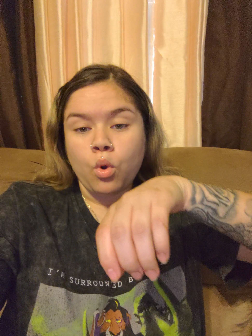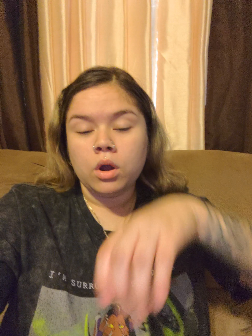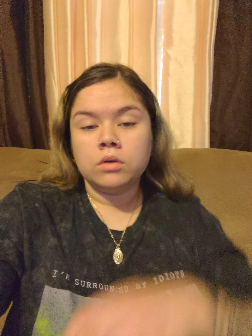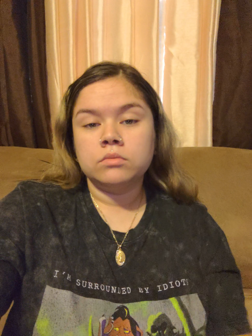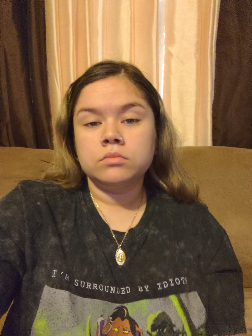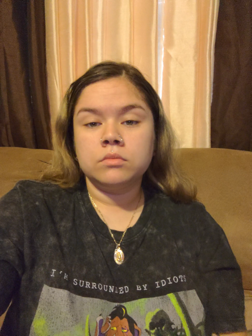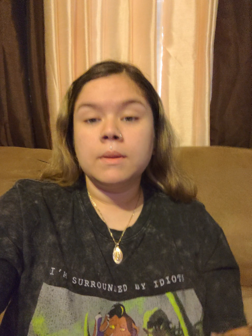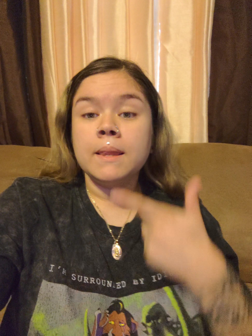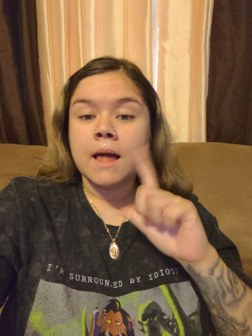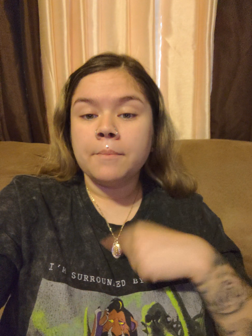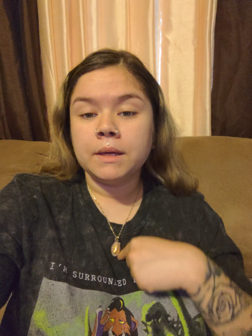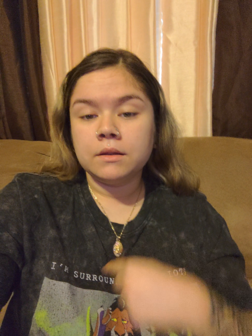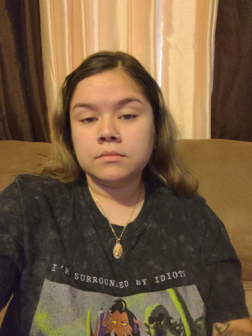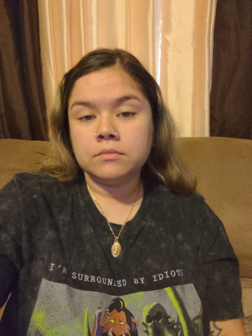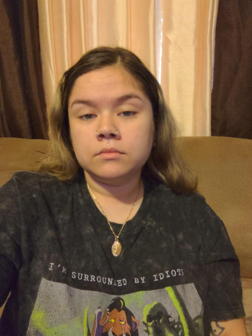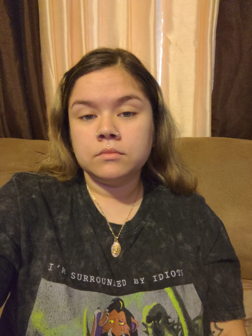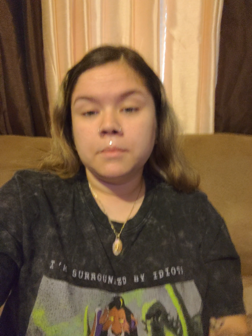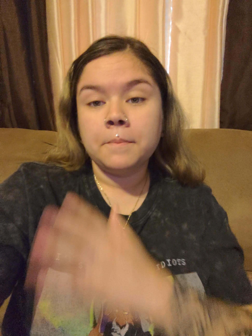let me